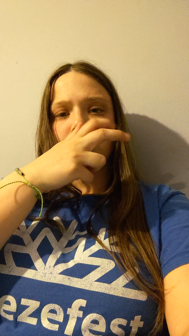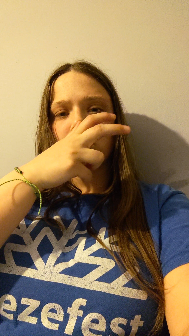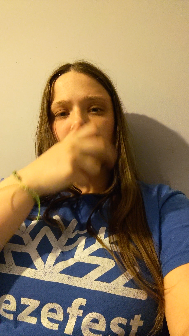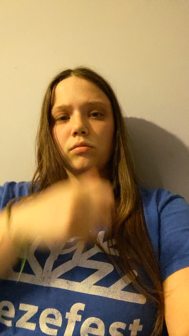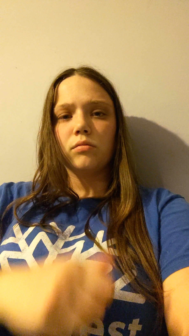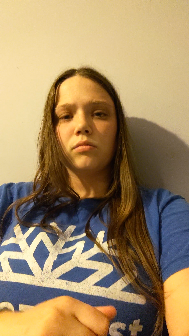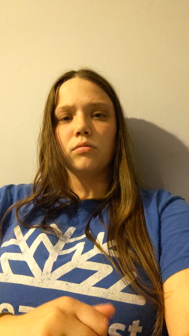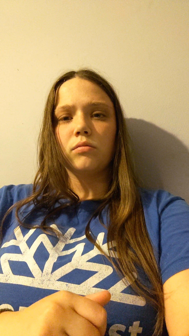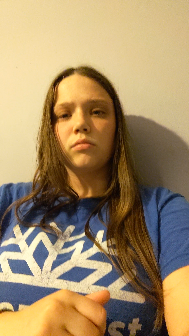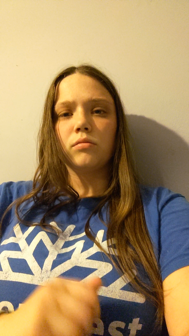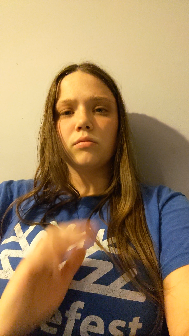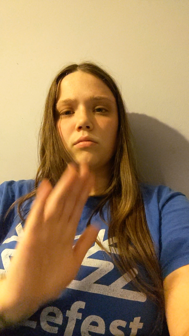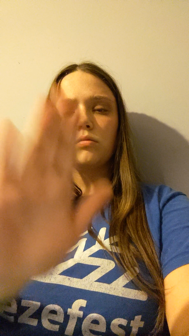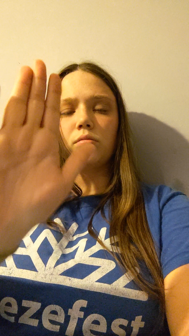push